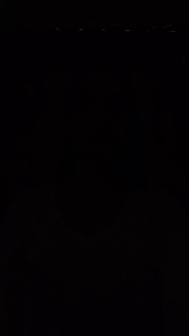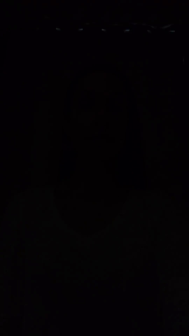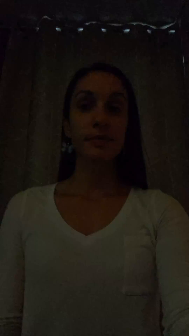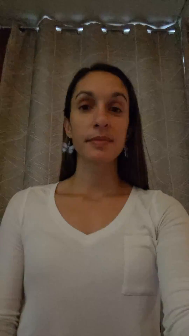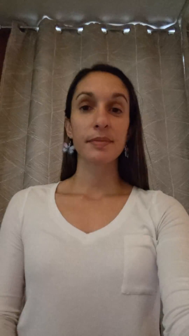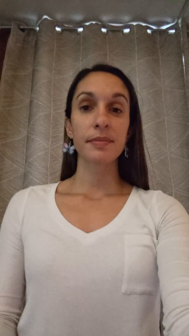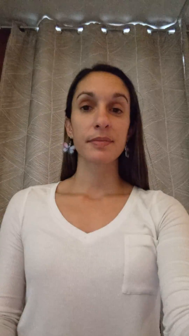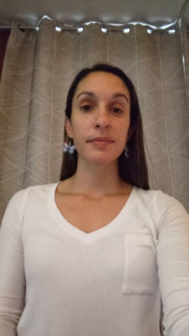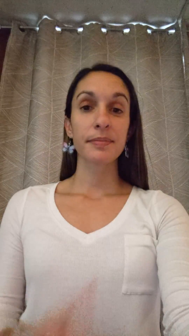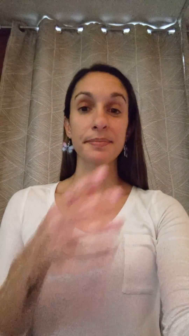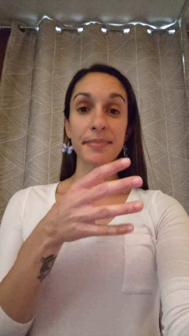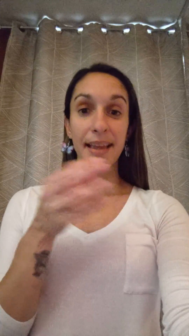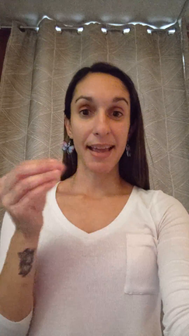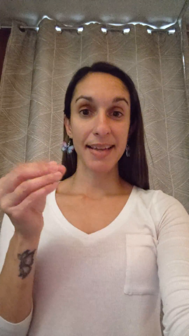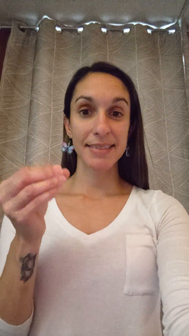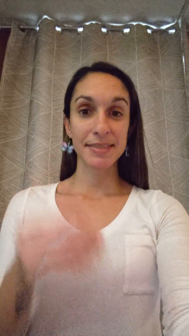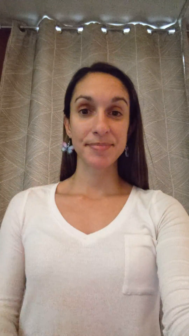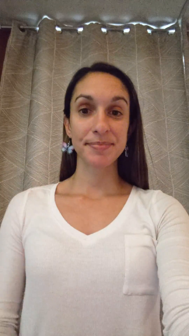and